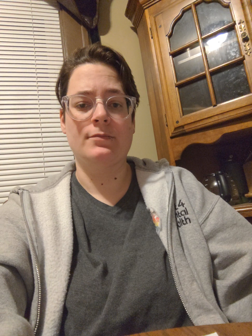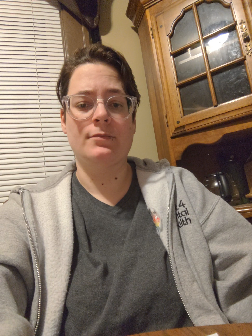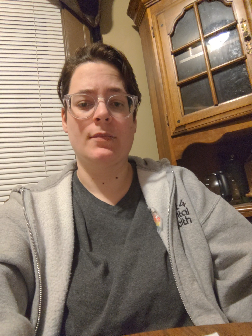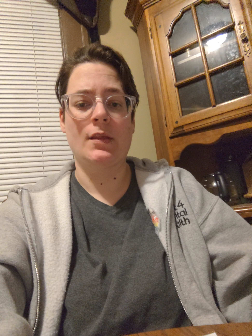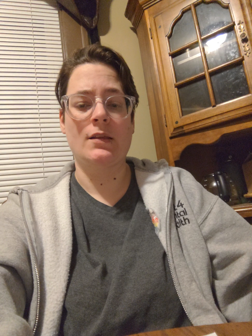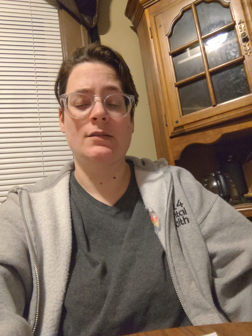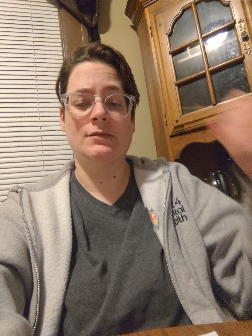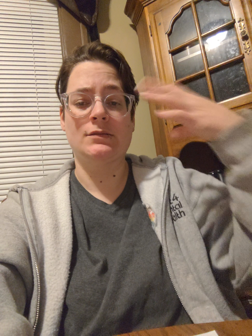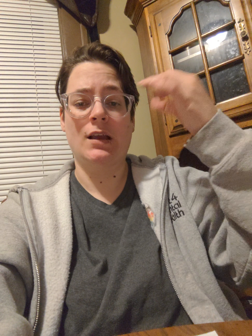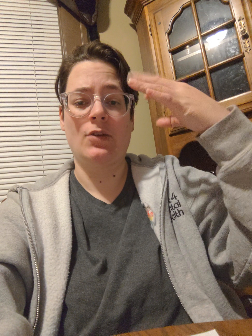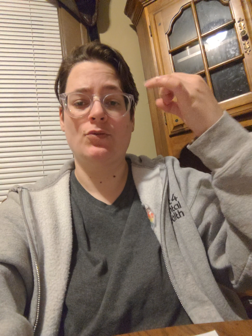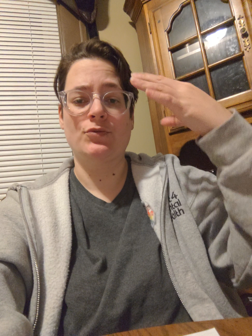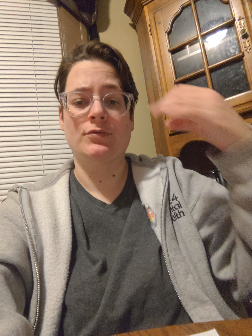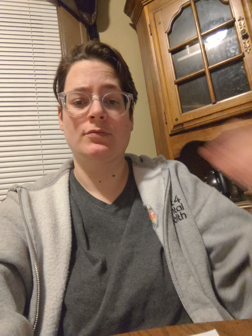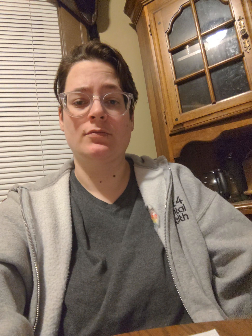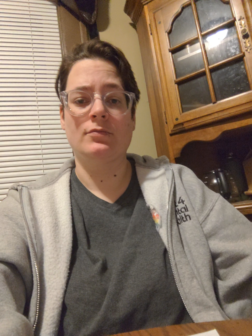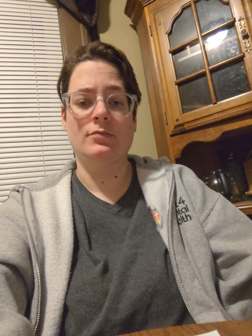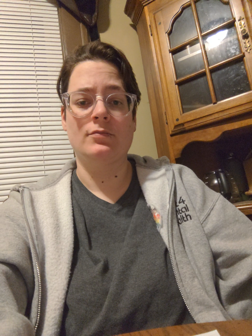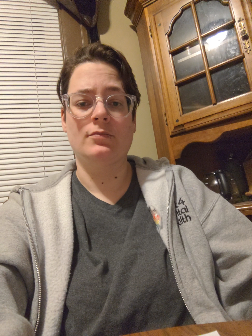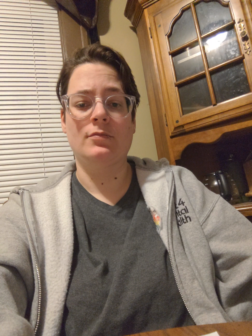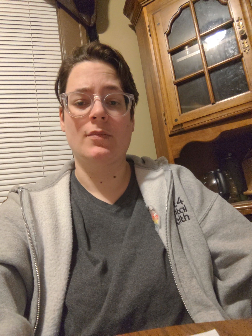shower